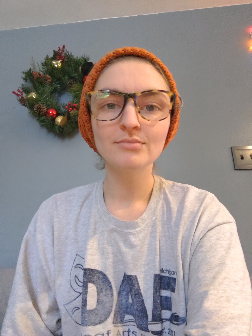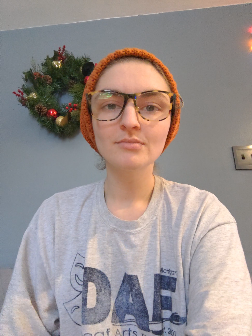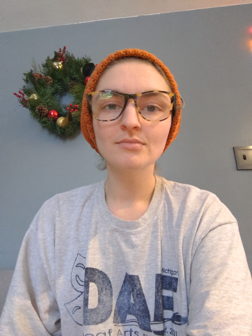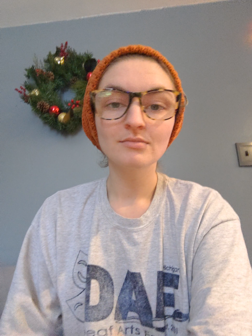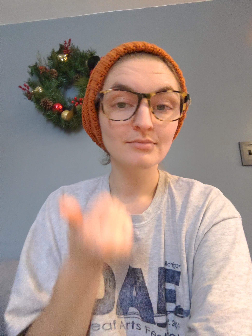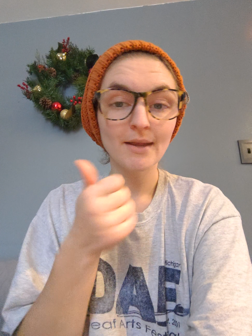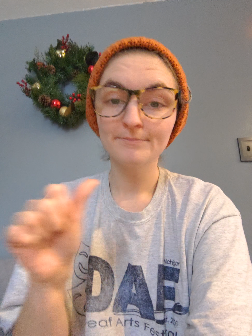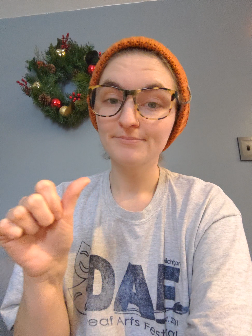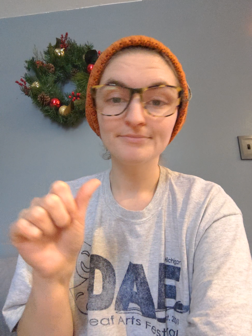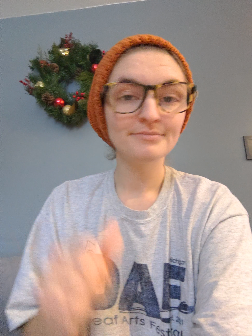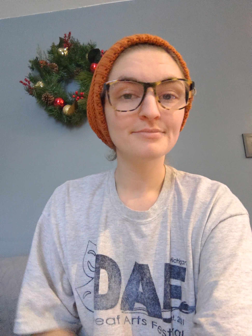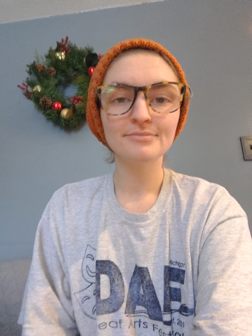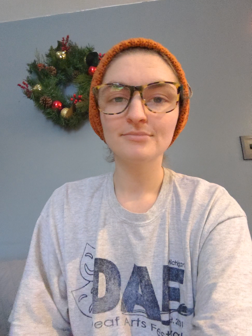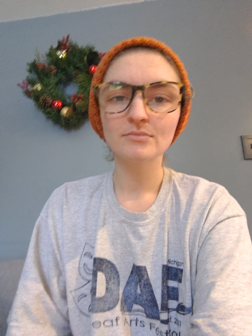any